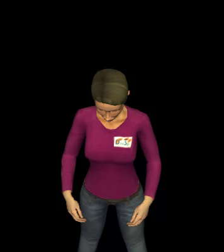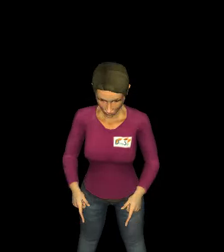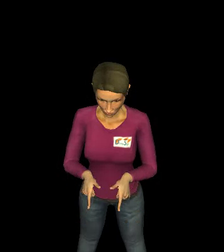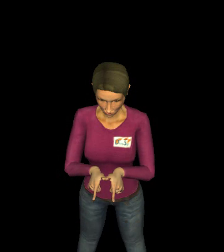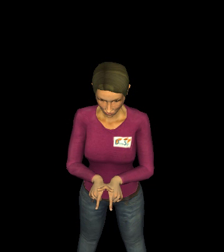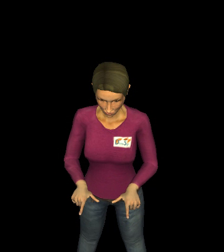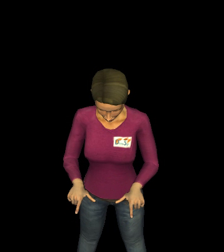لغة